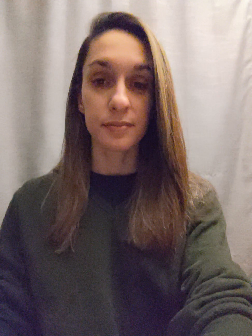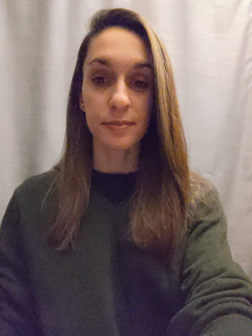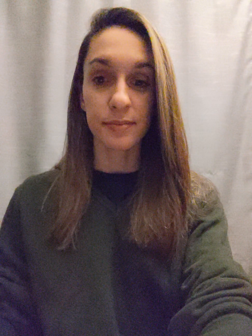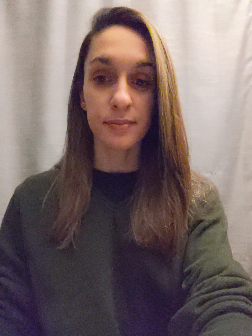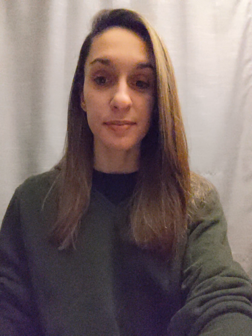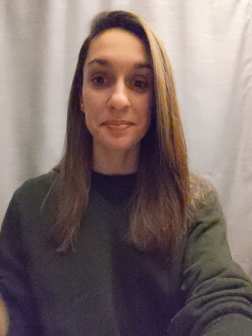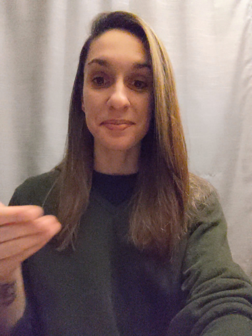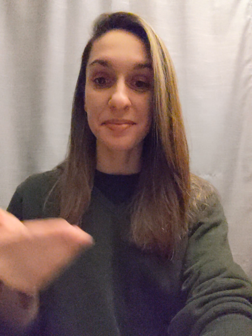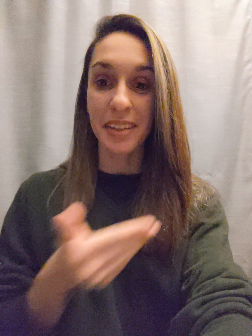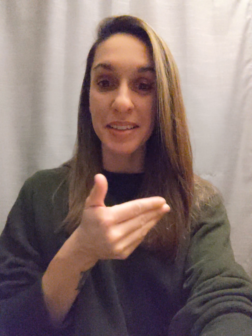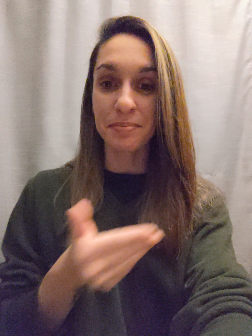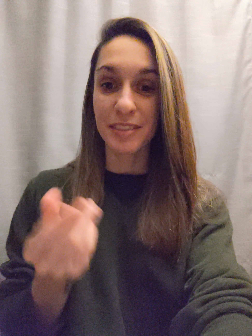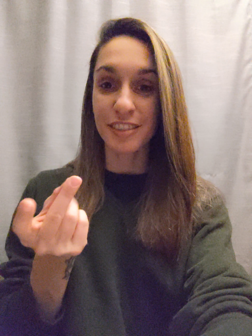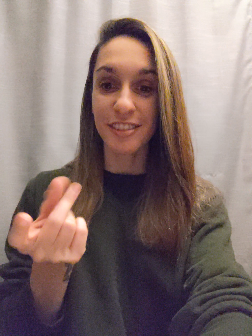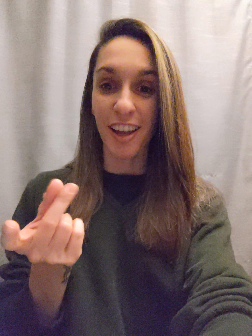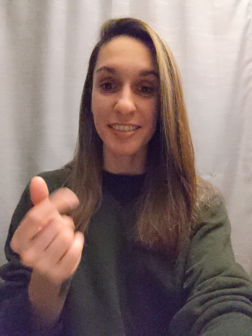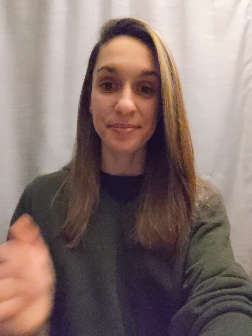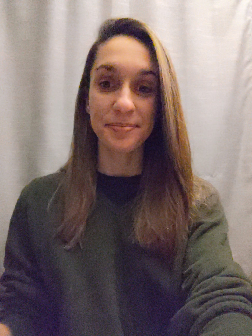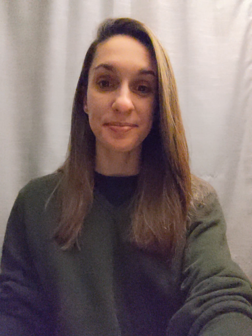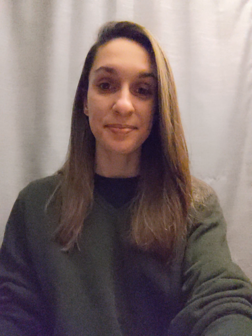puppy